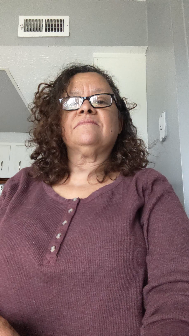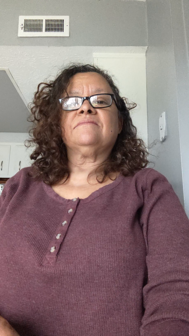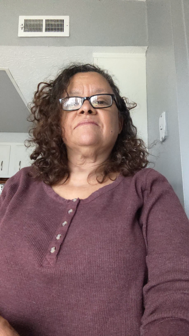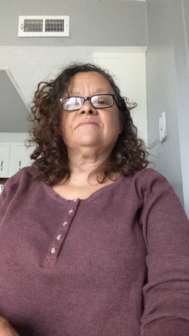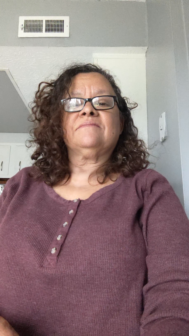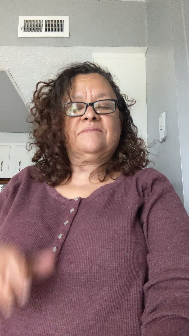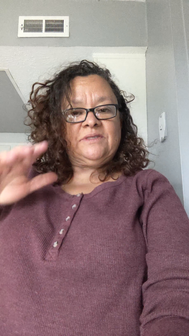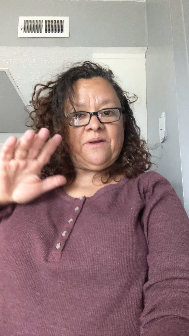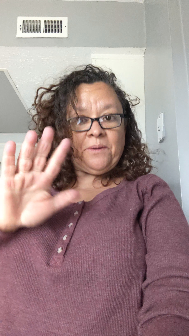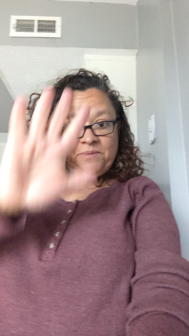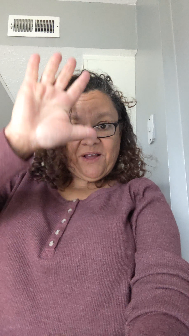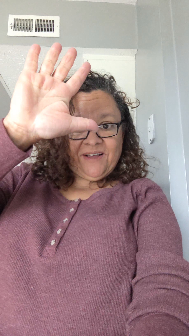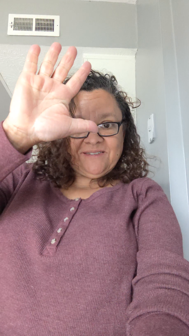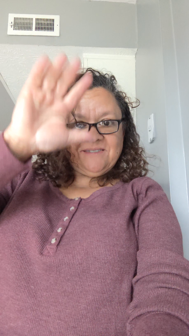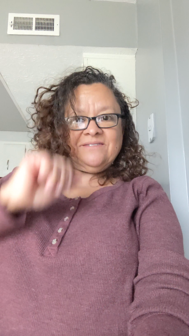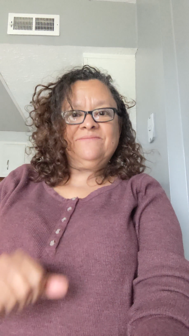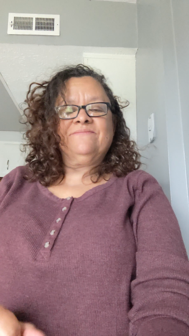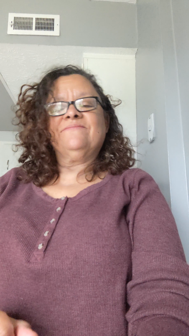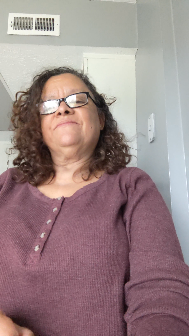give me five